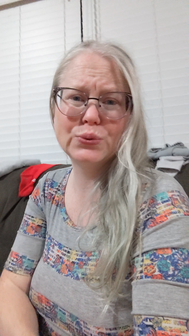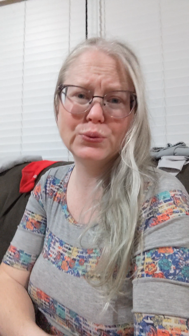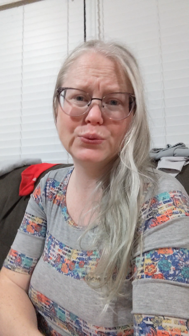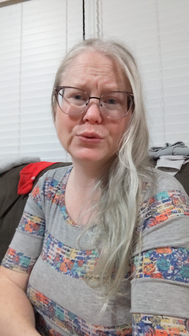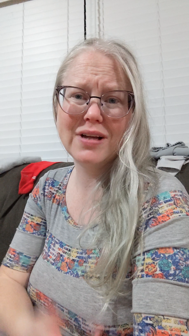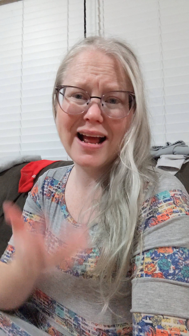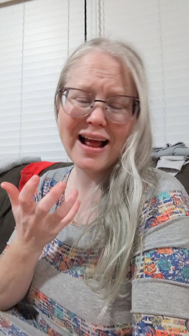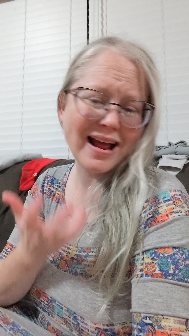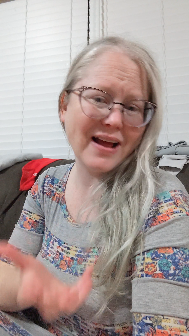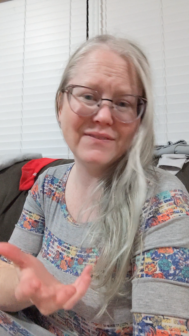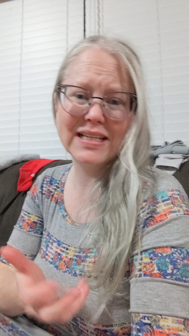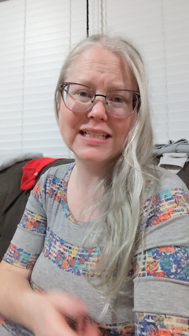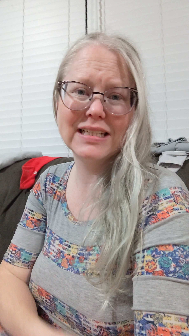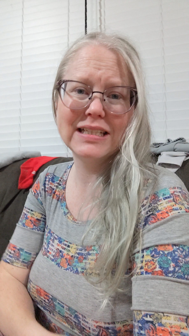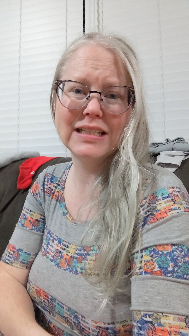heavy